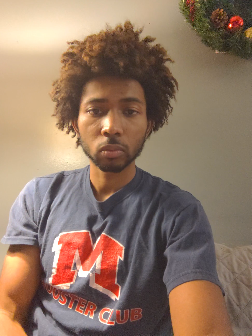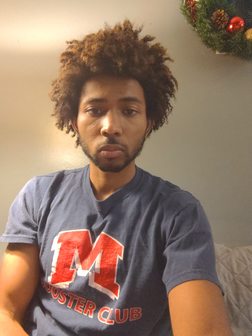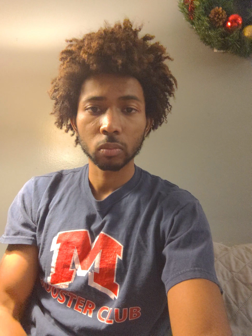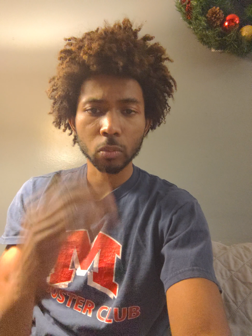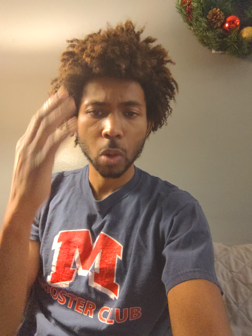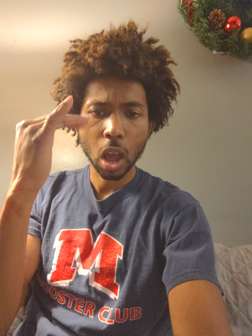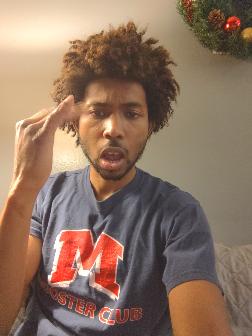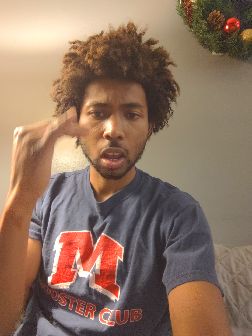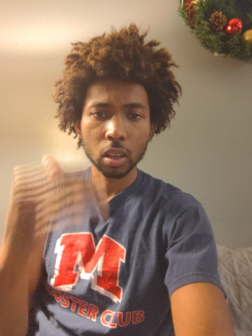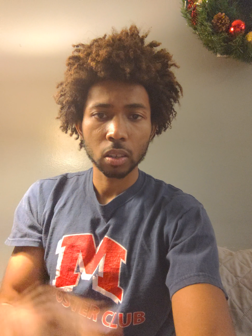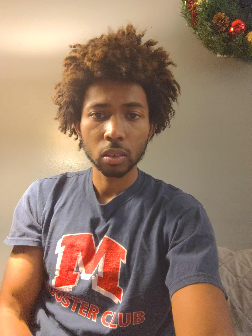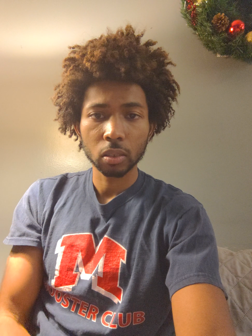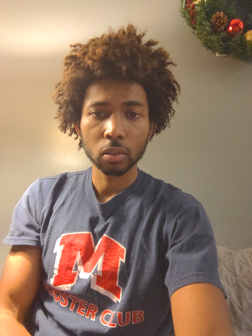why